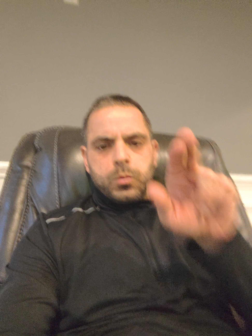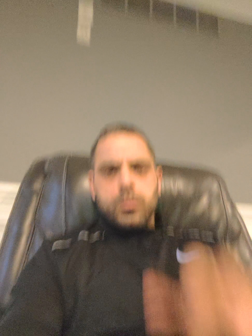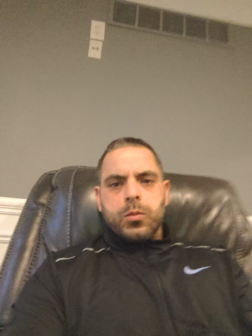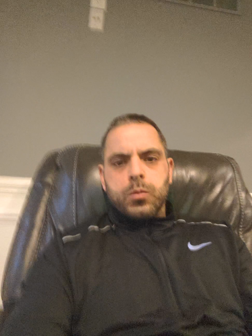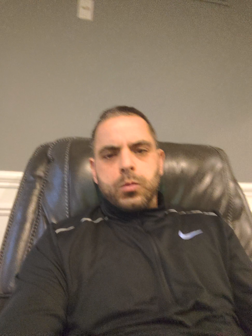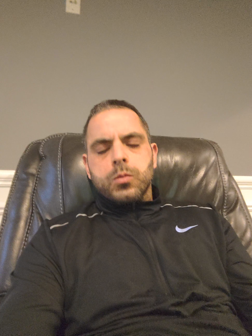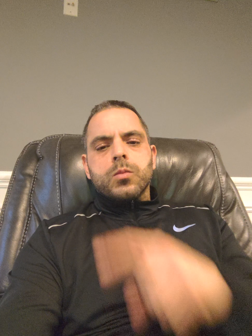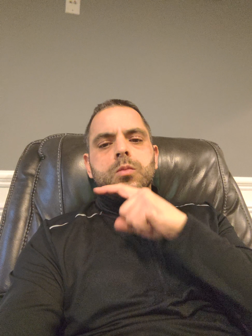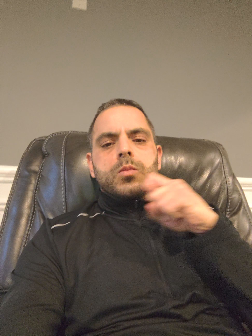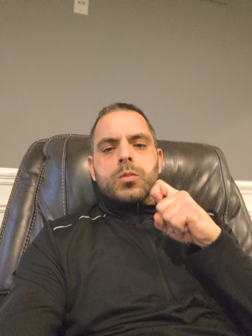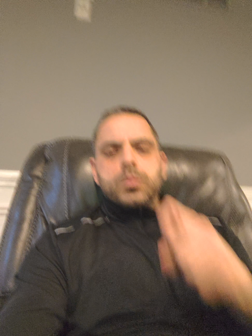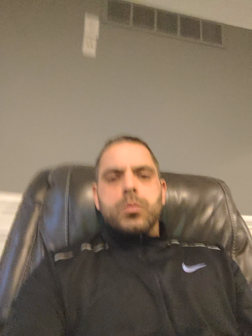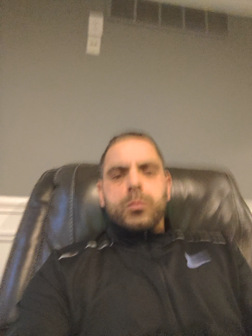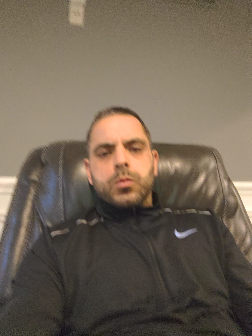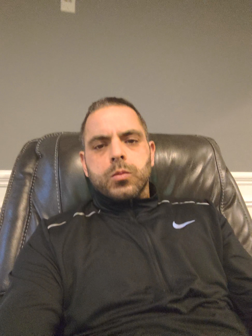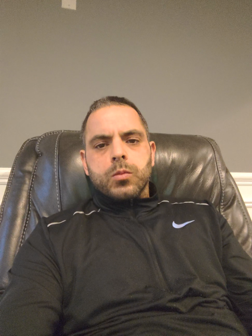dry